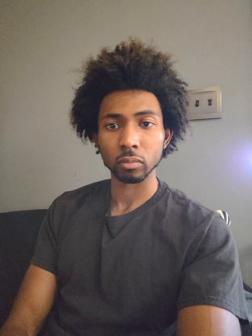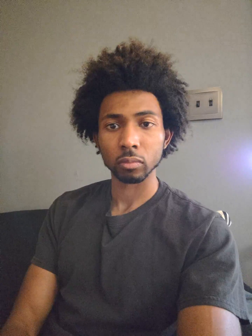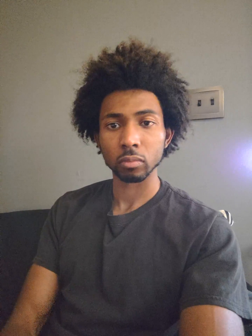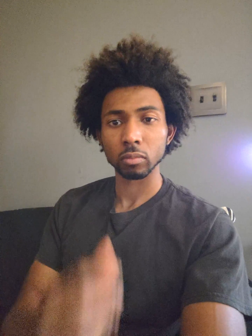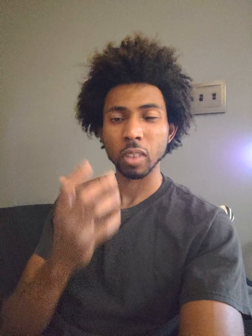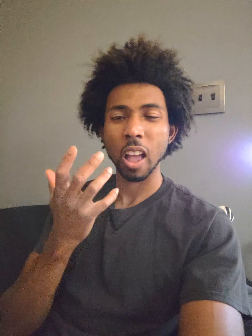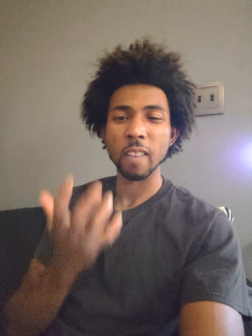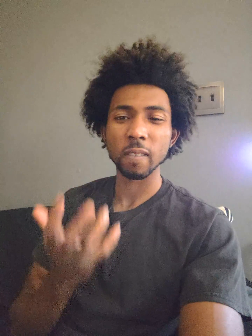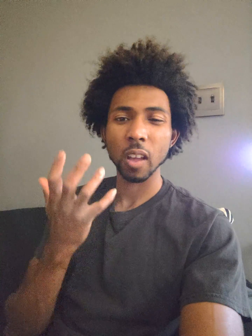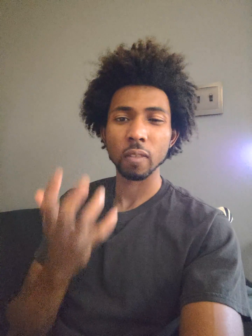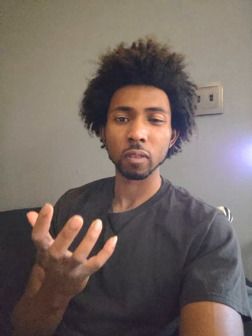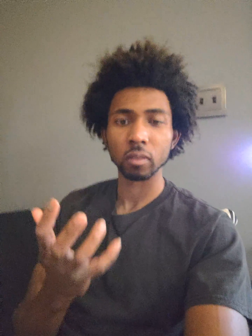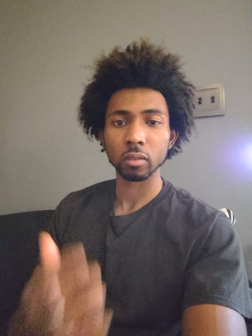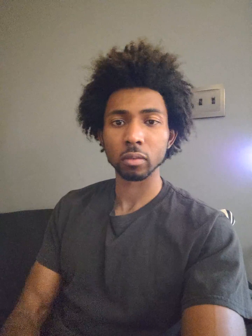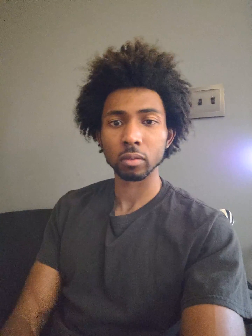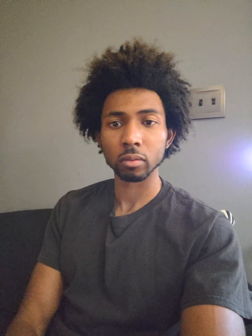heavy